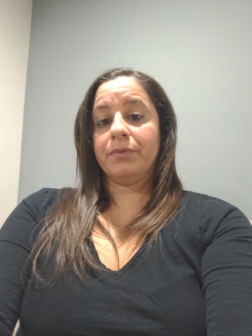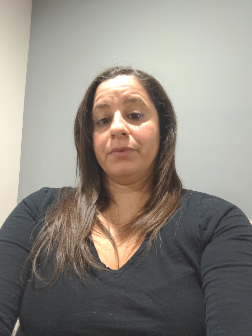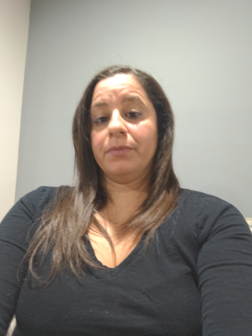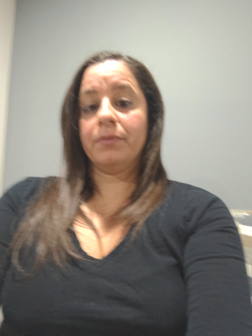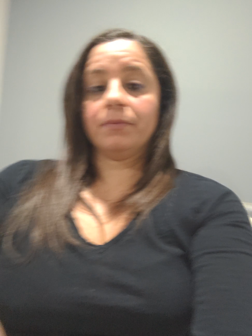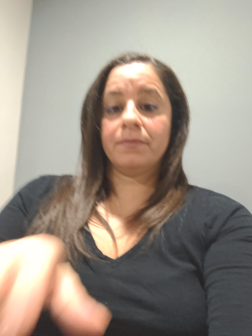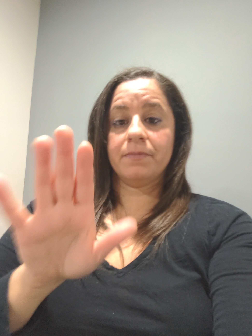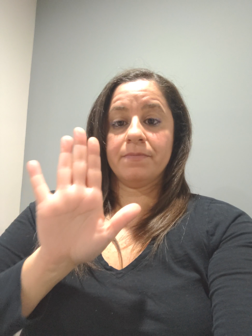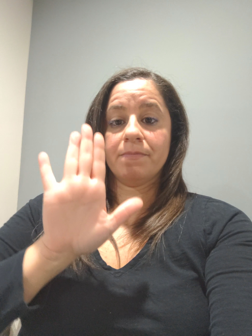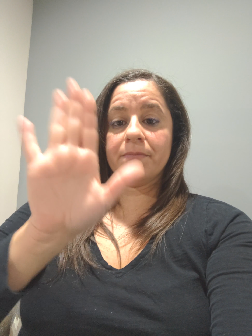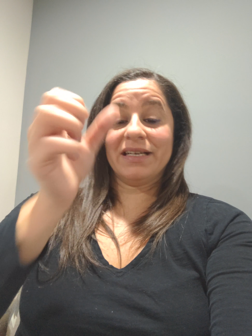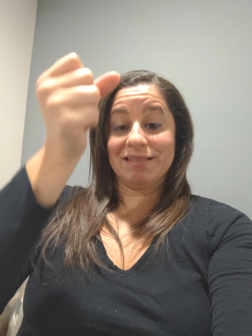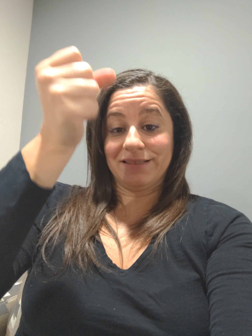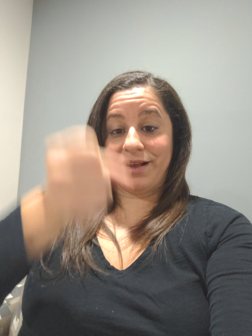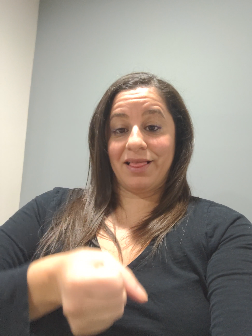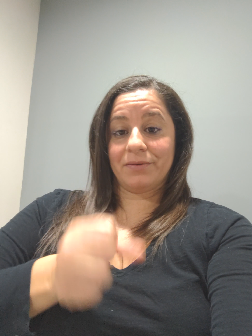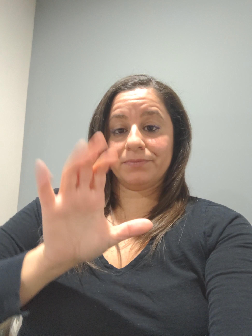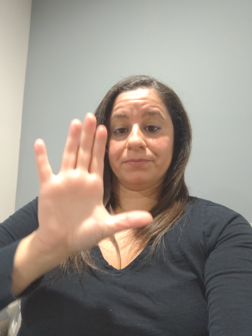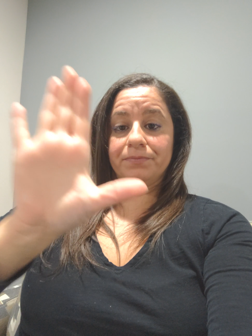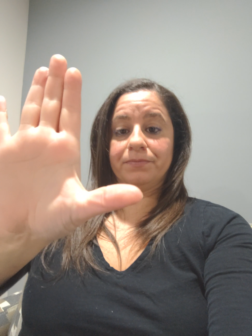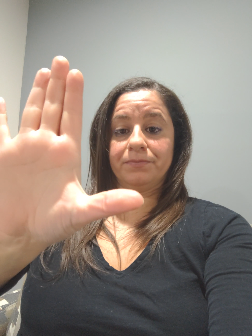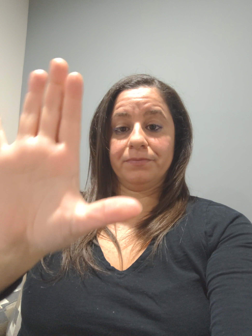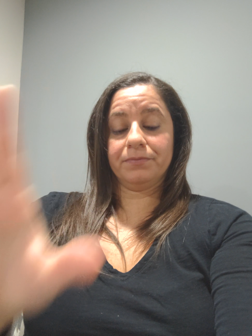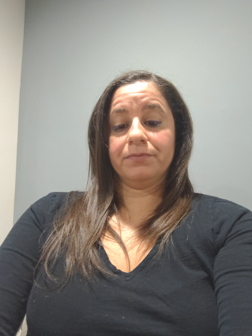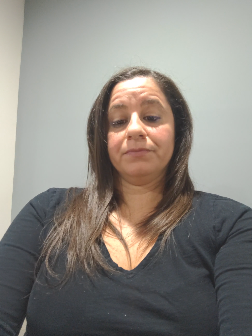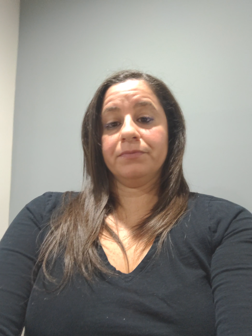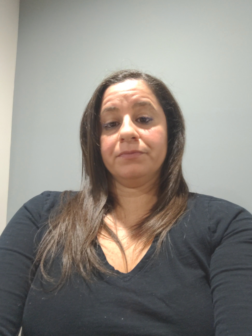mitten